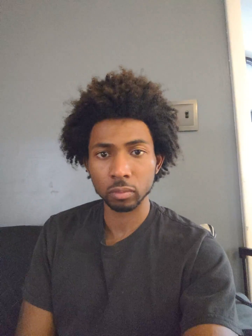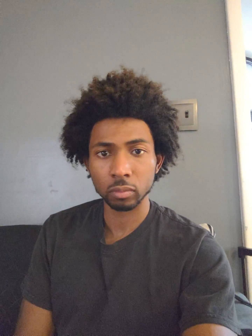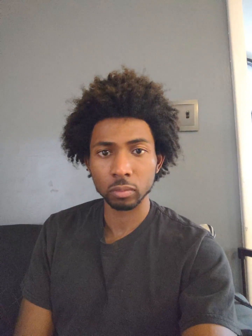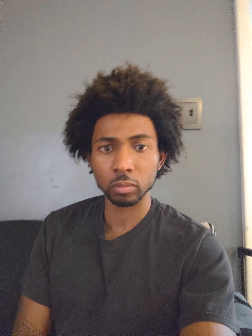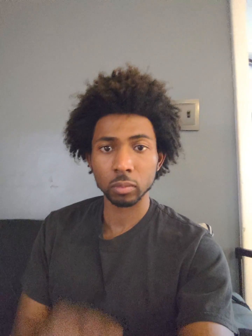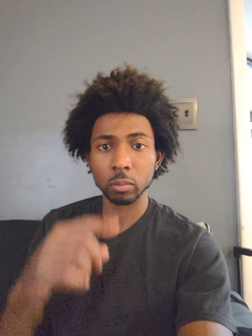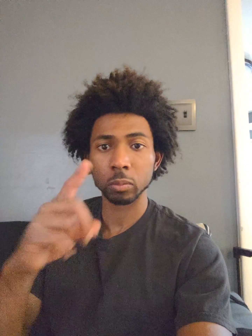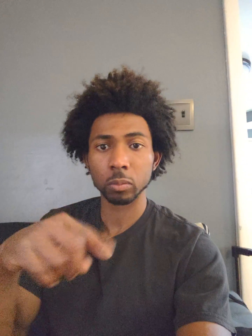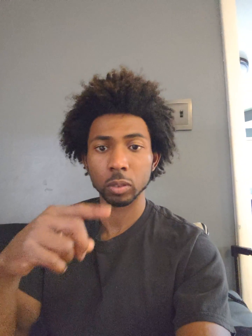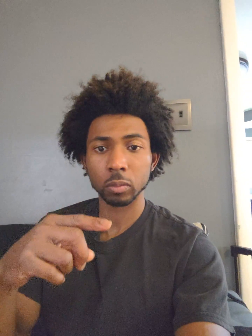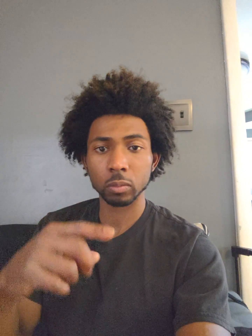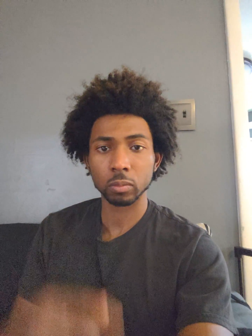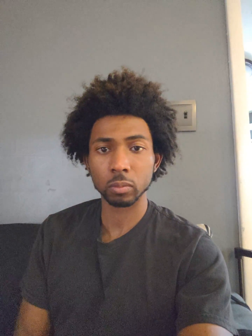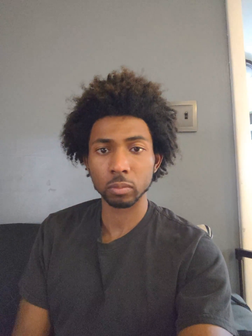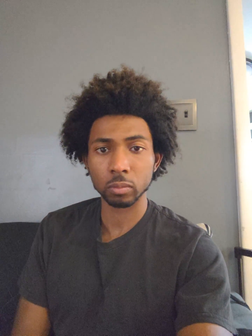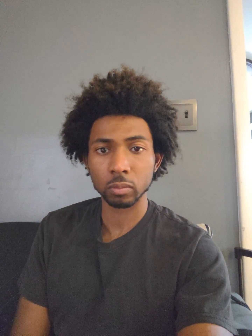about